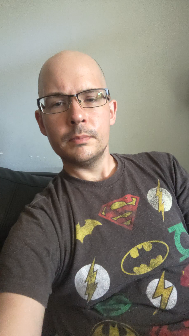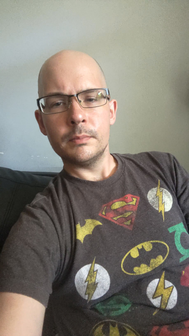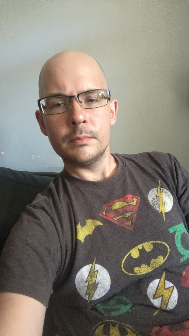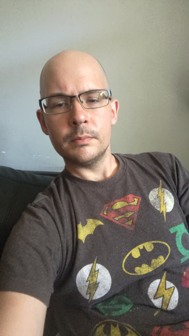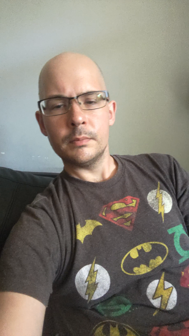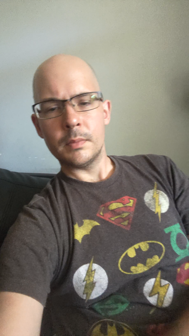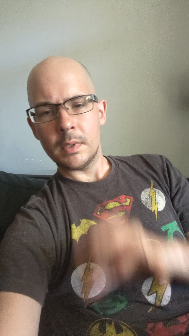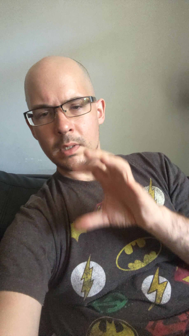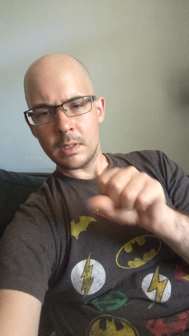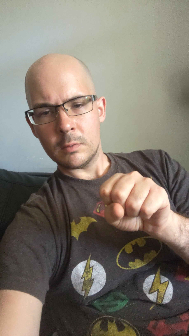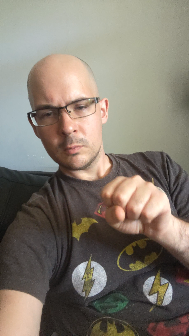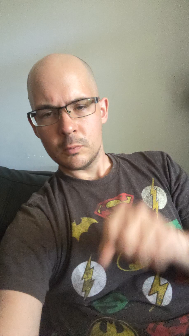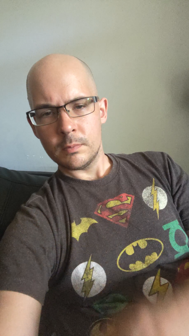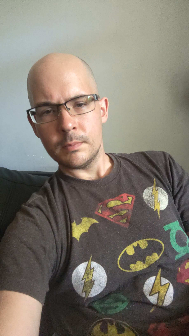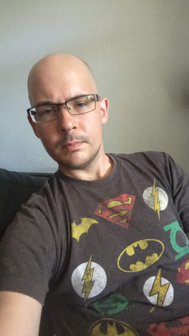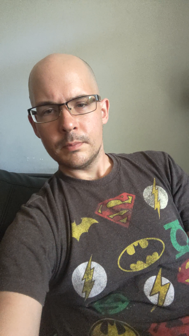catch